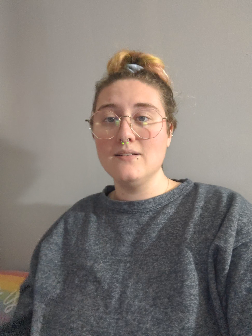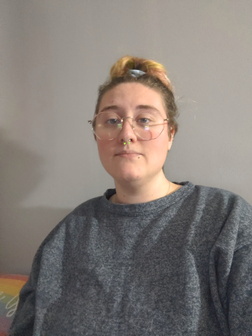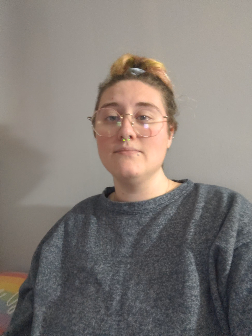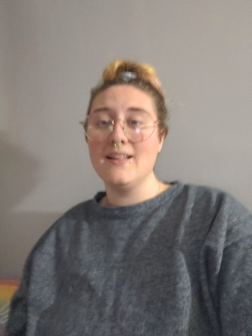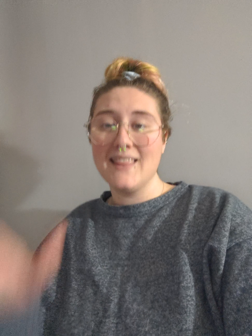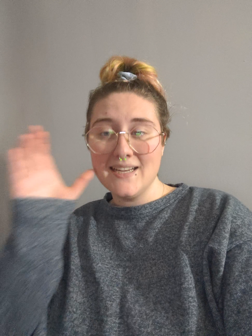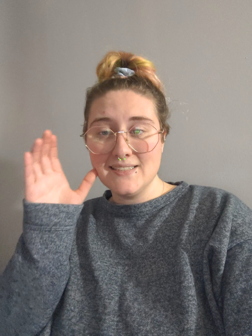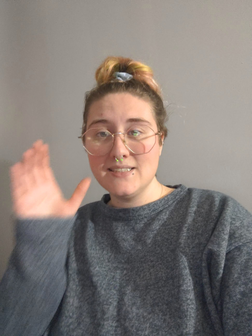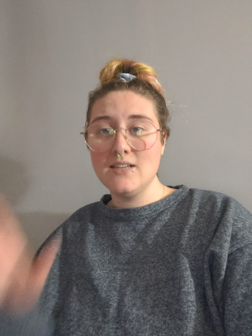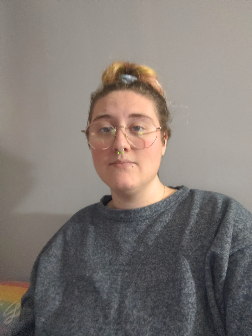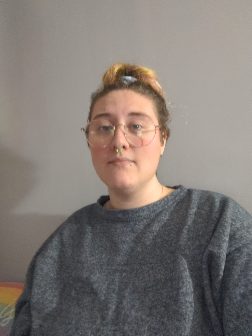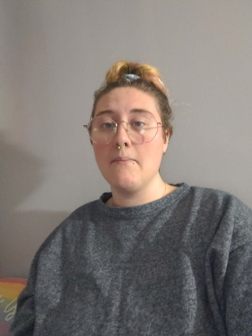listen